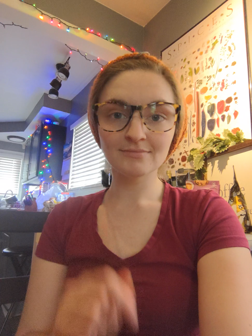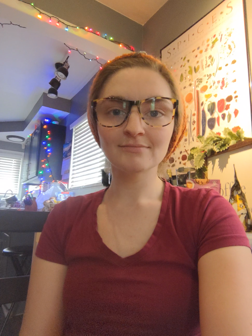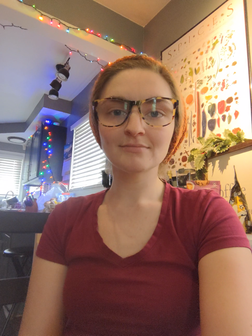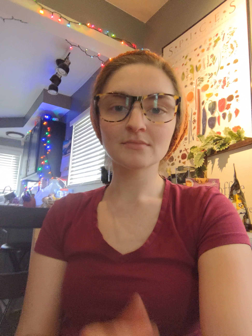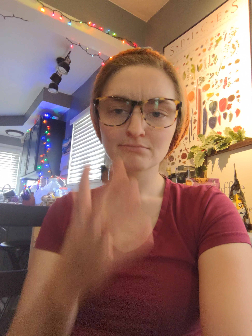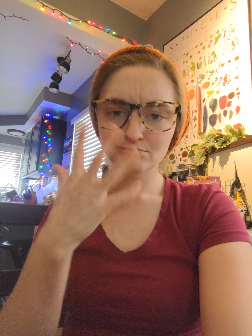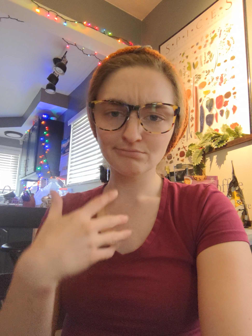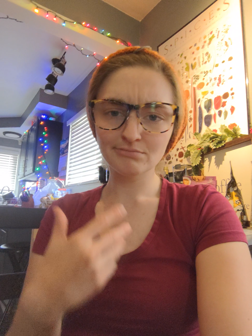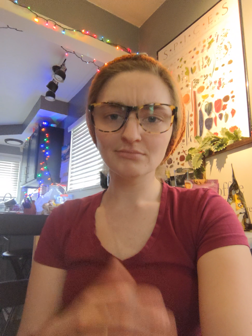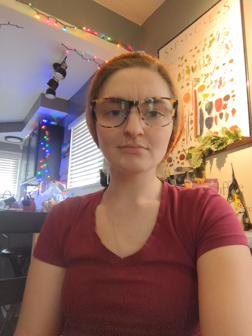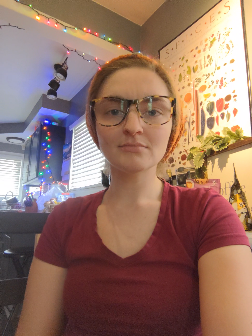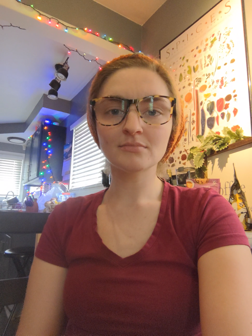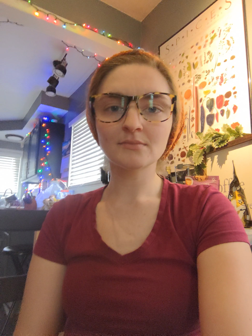sad